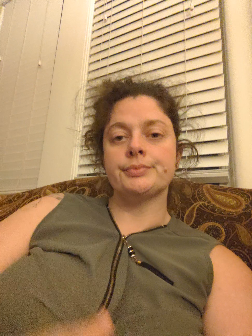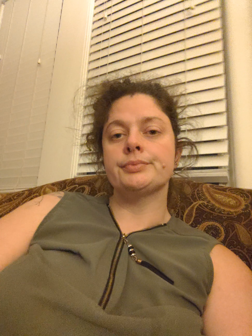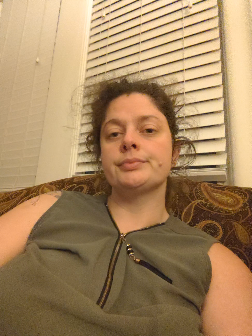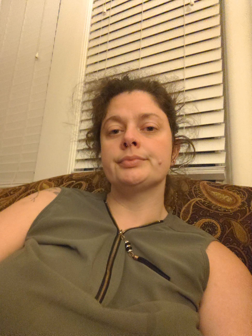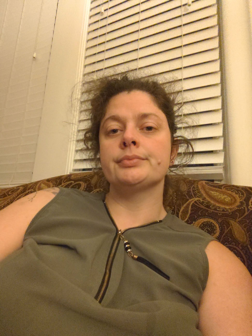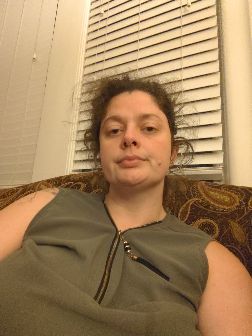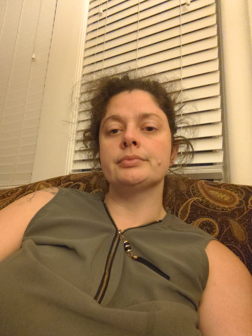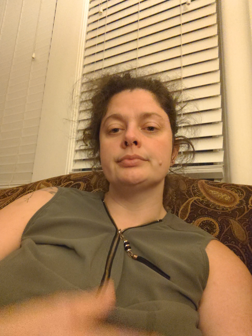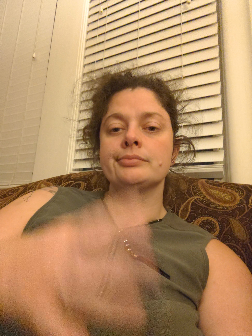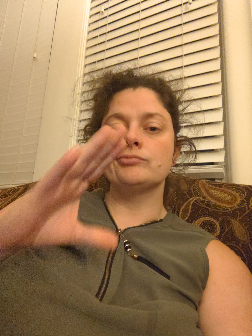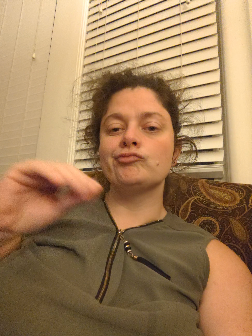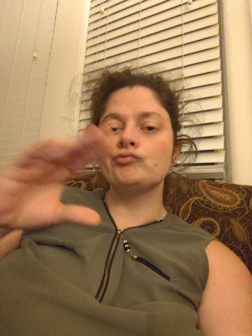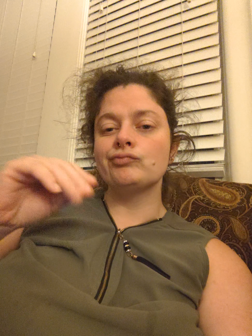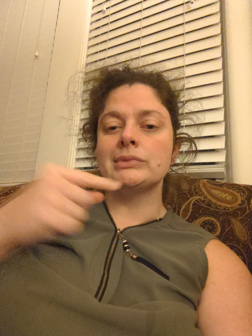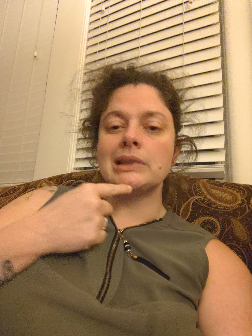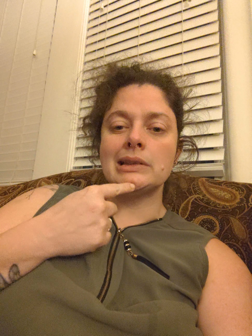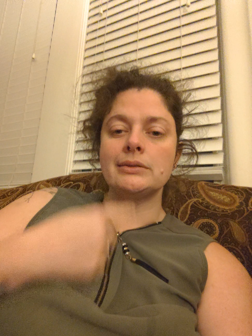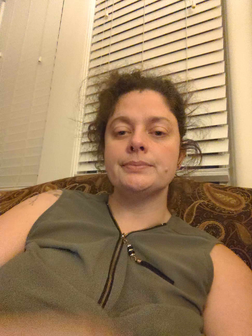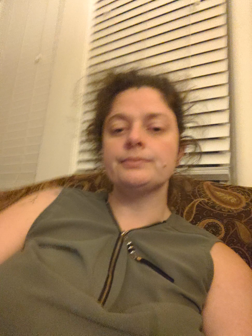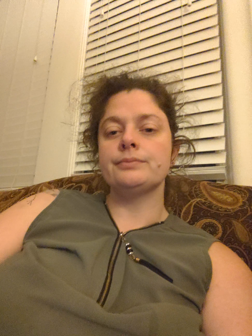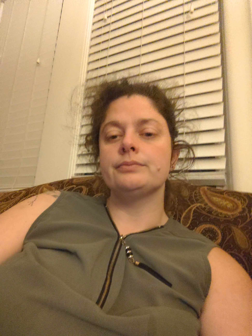say